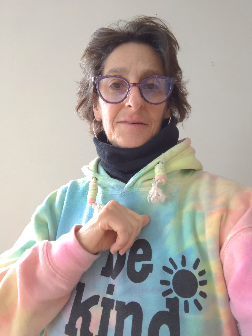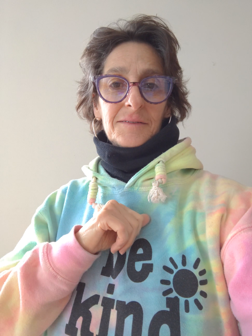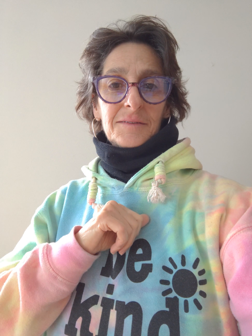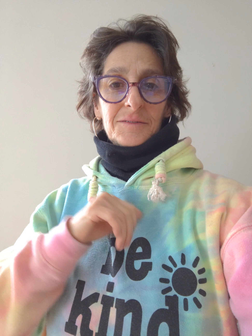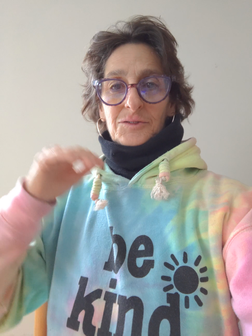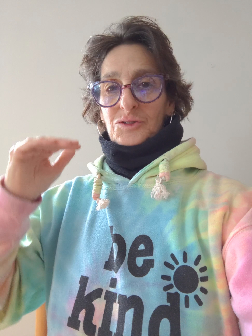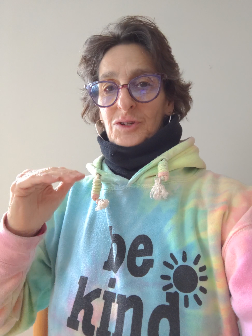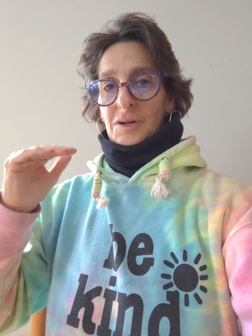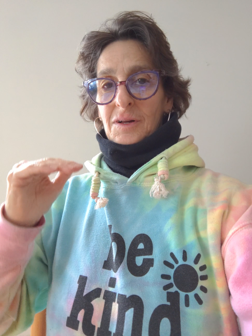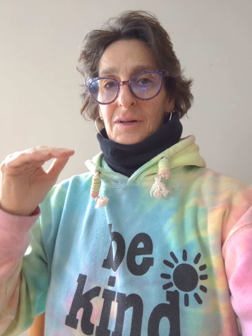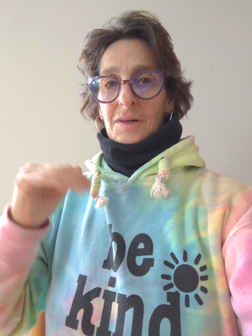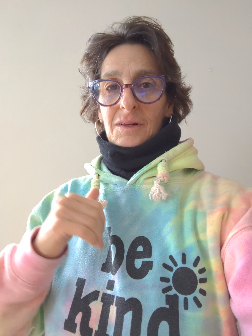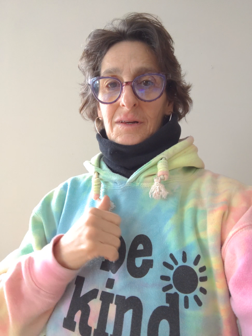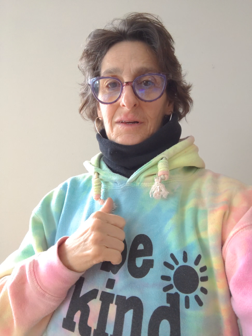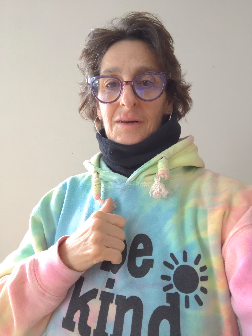child